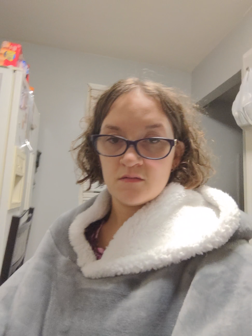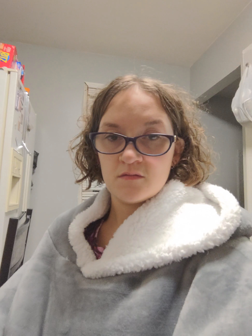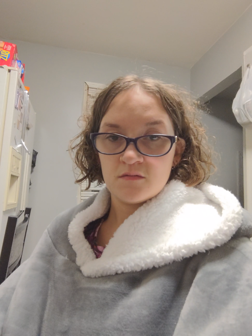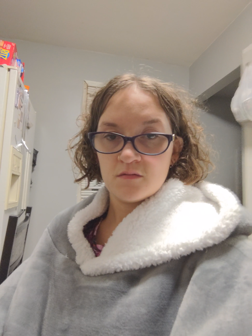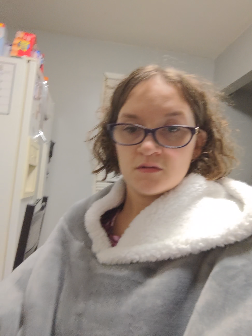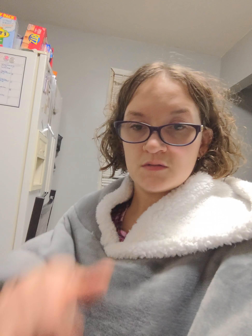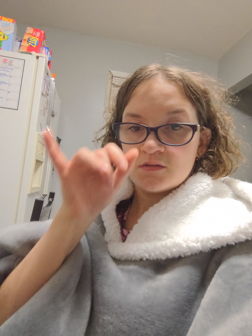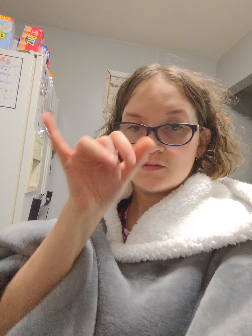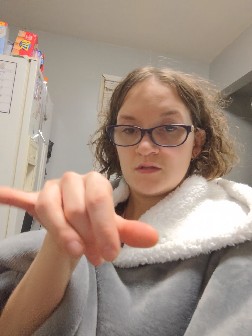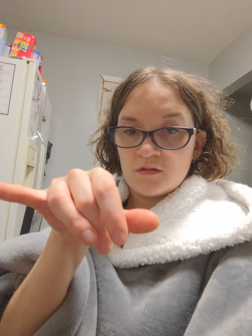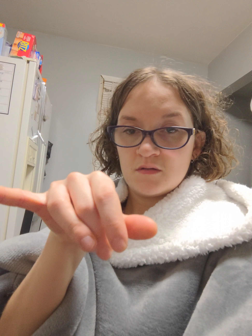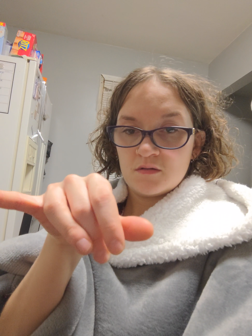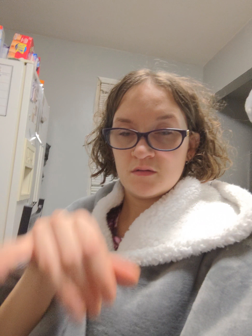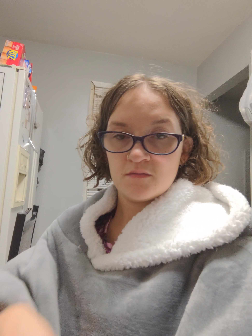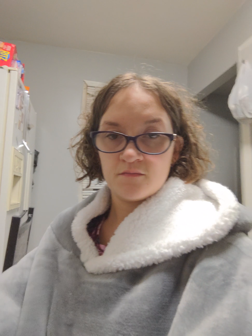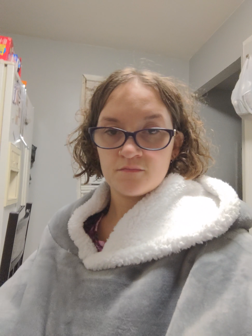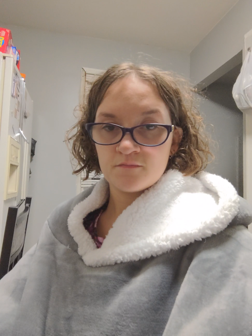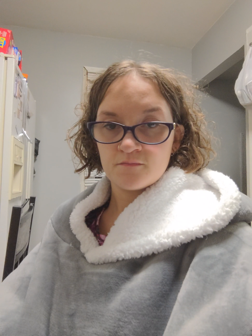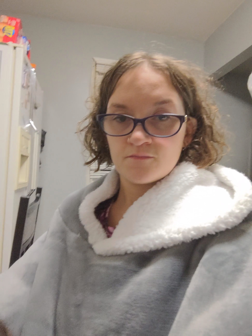stay